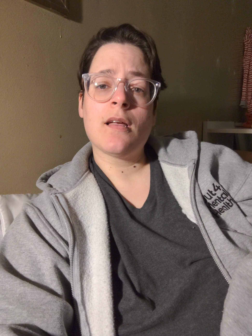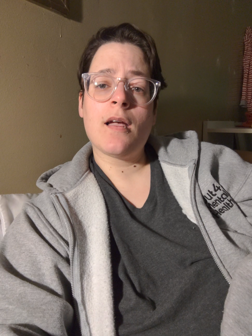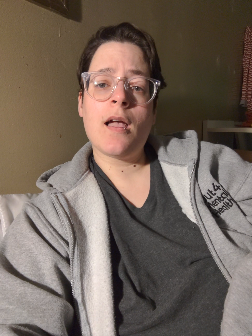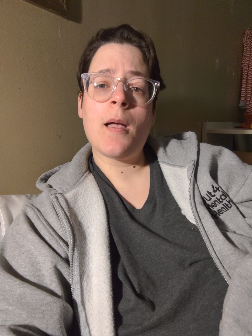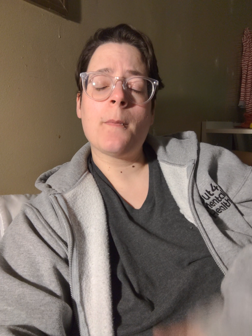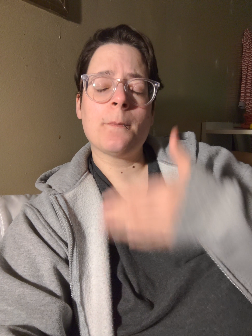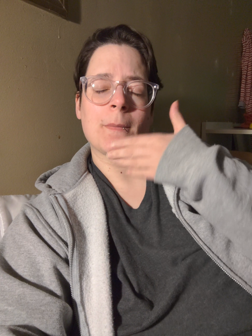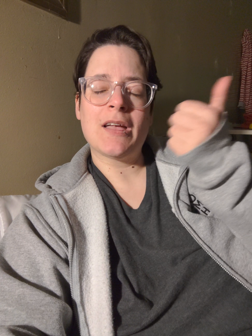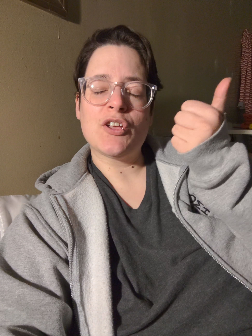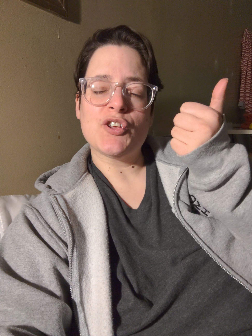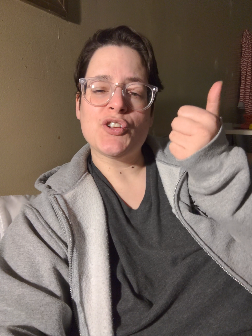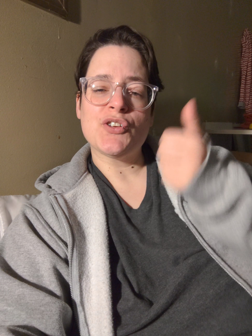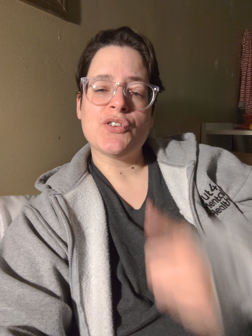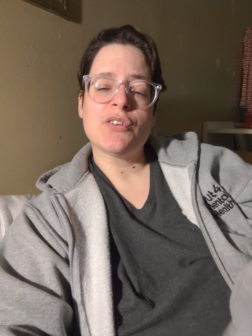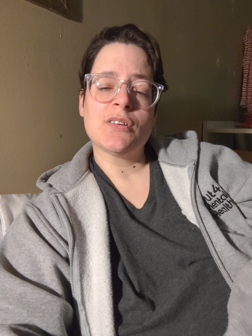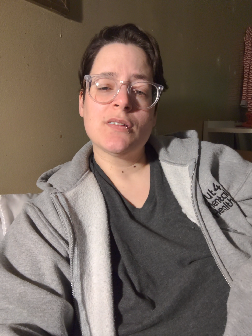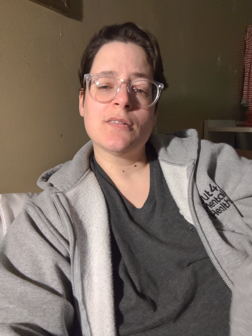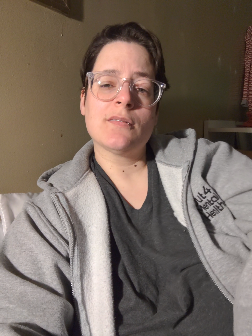better